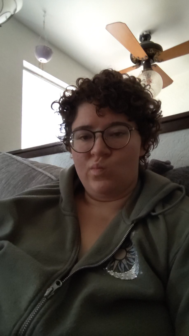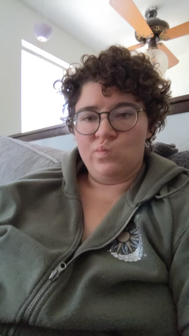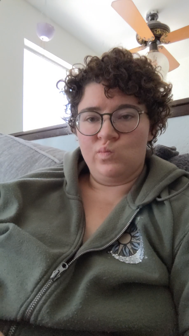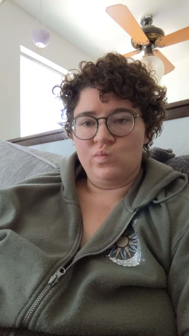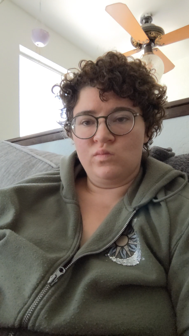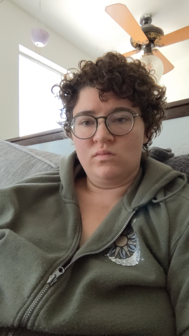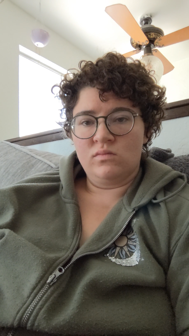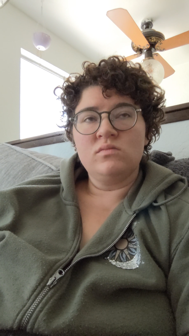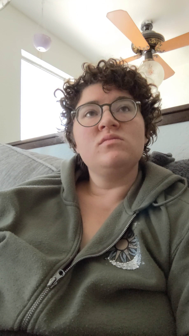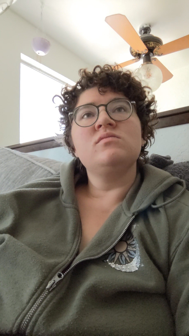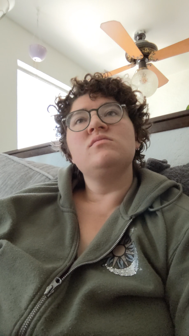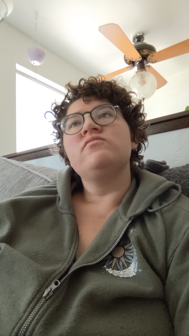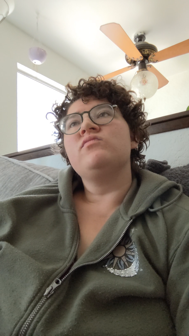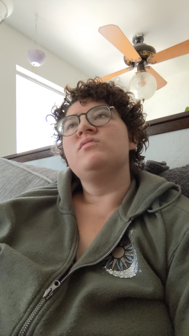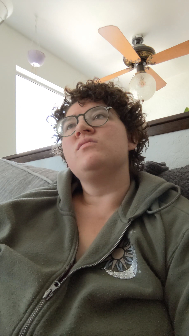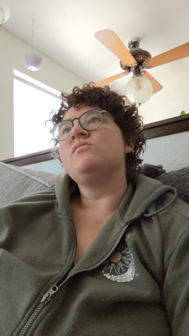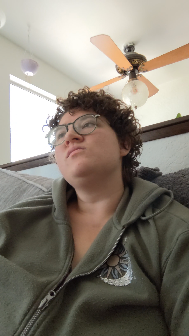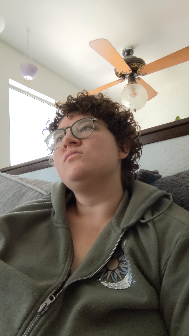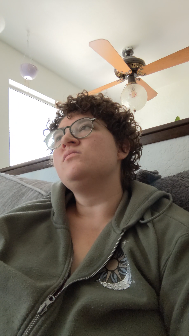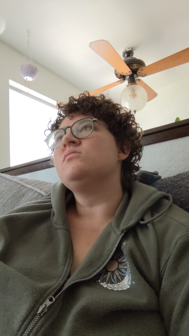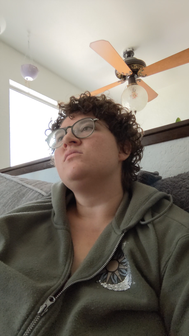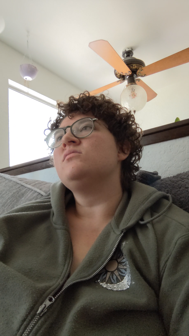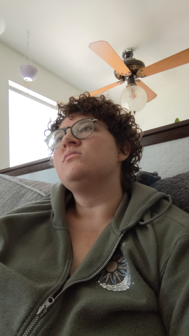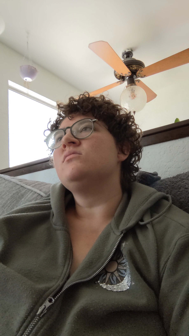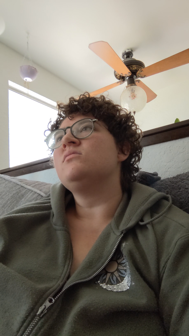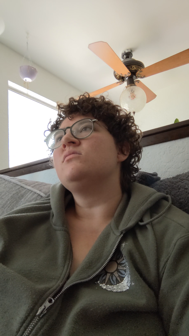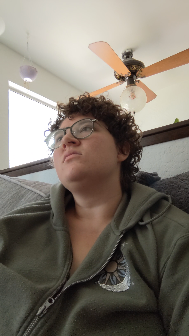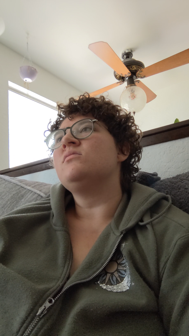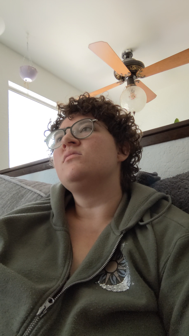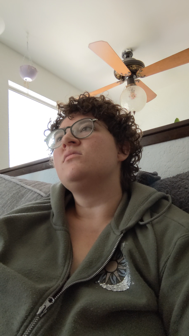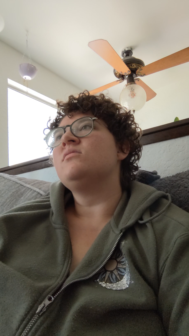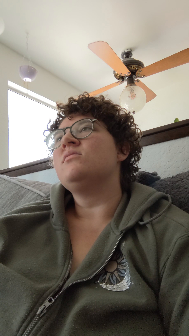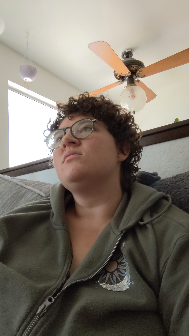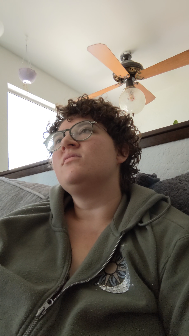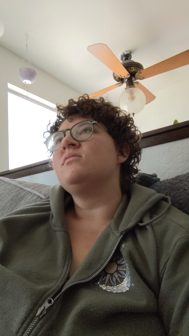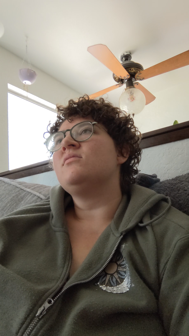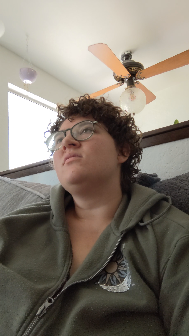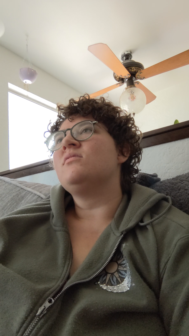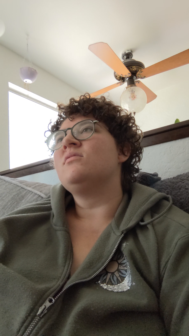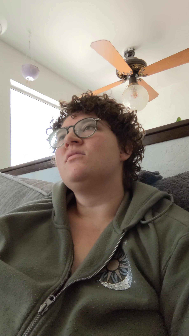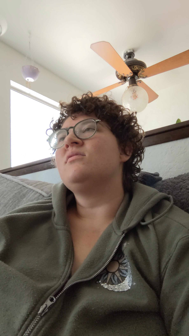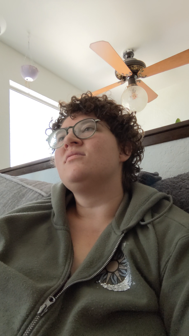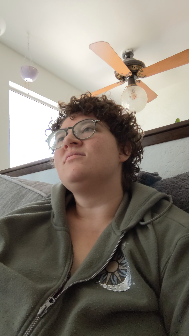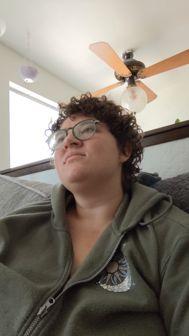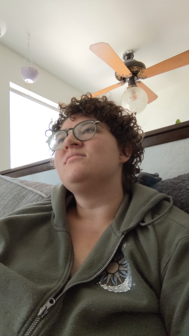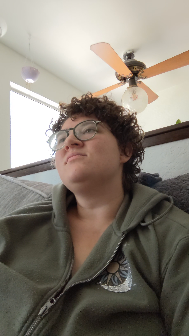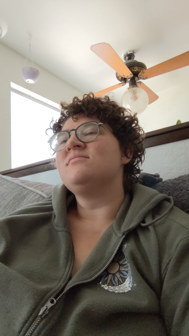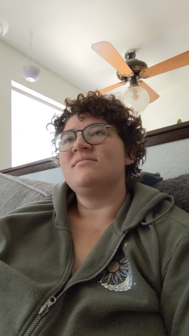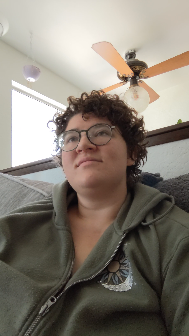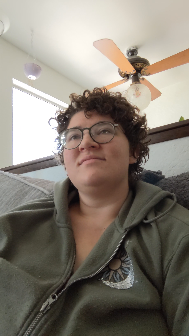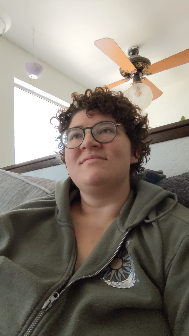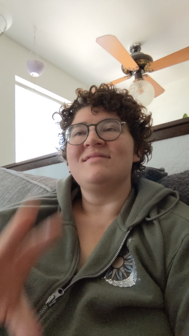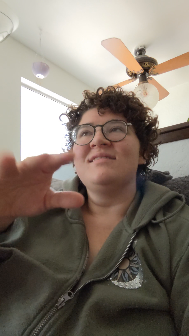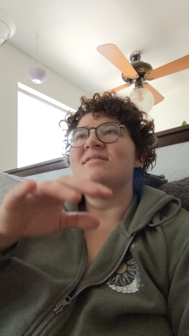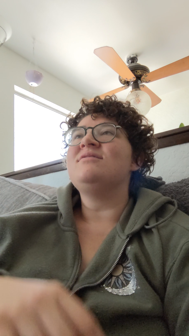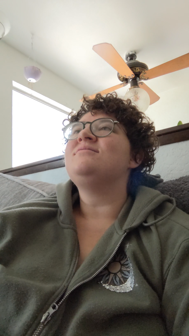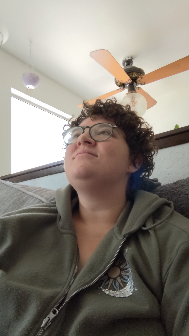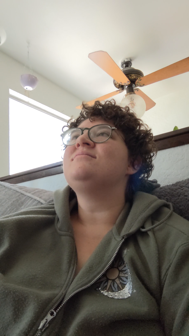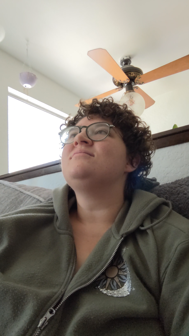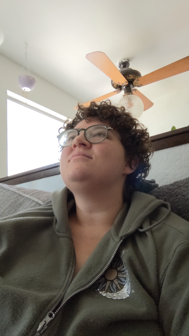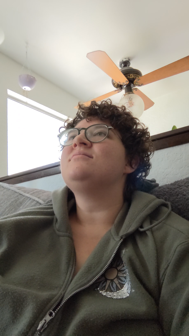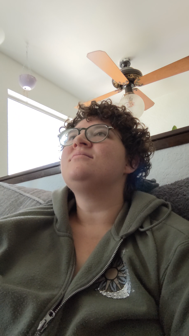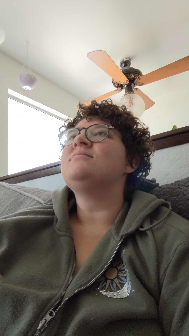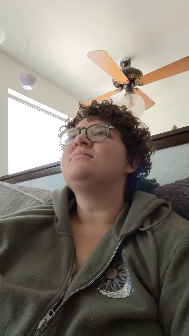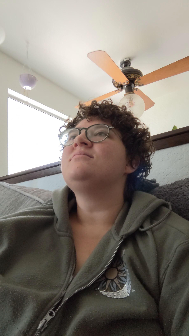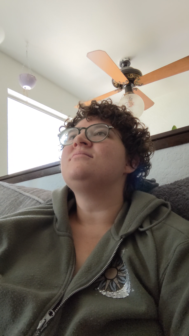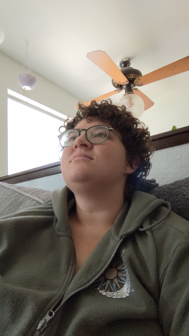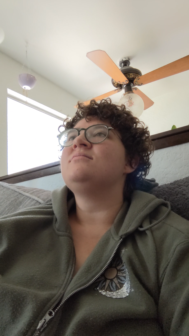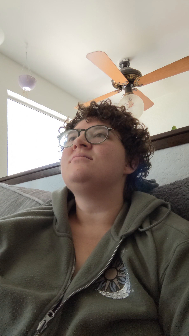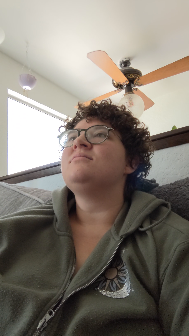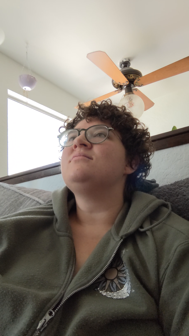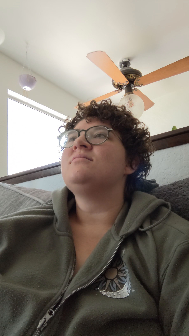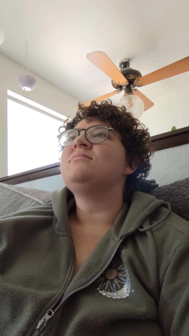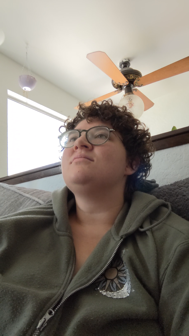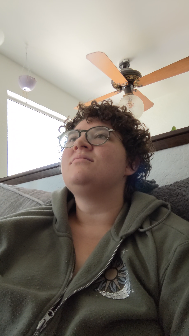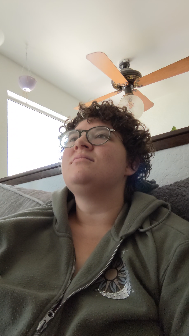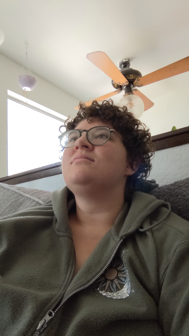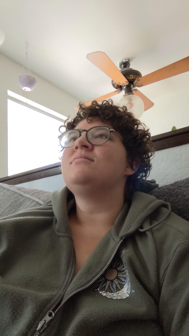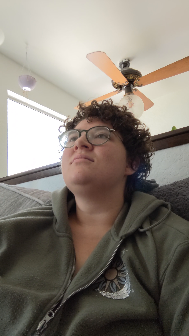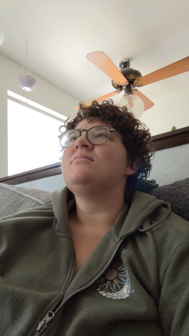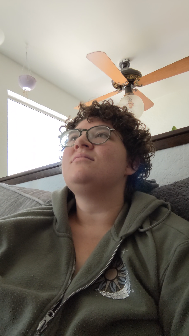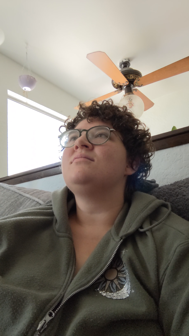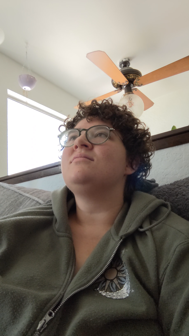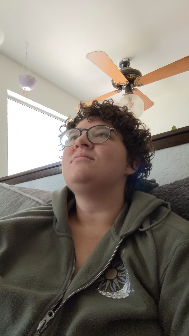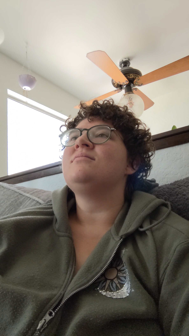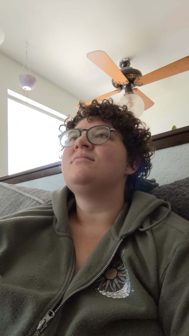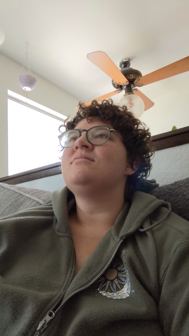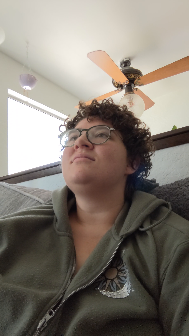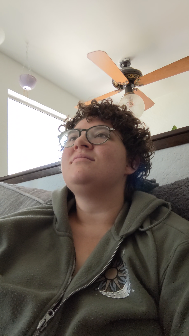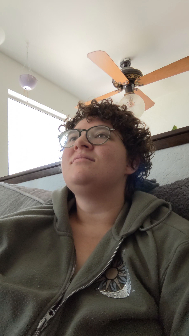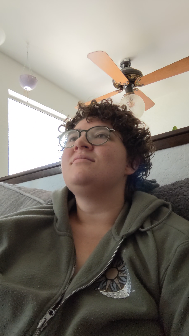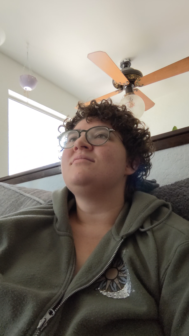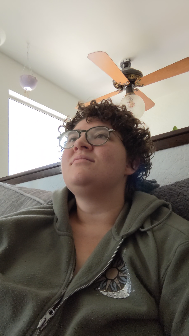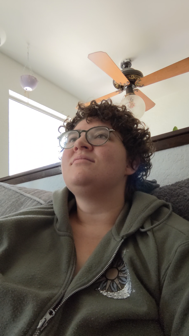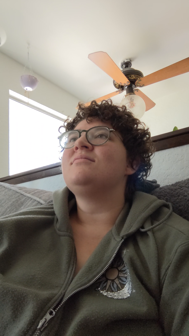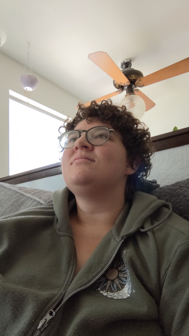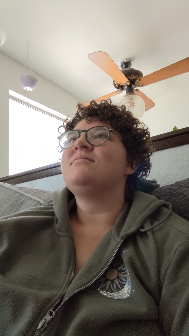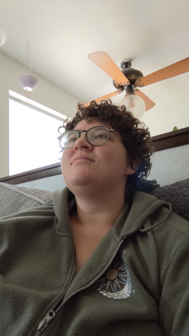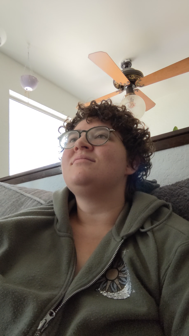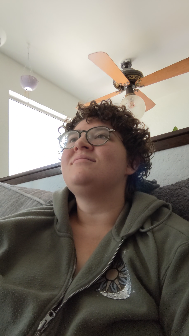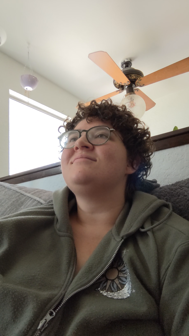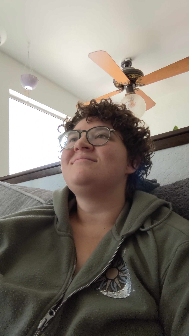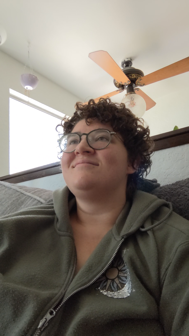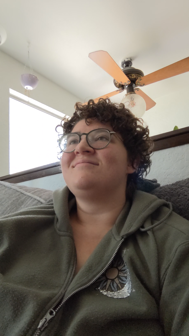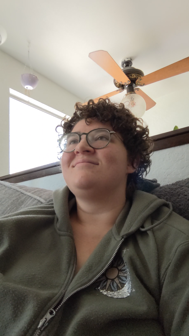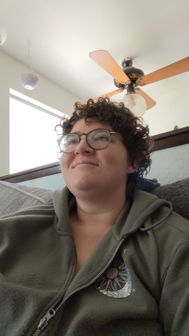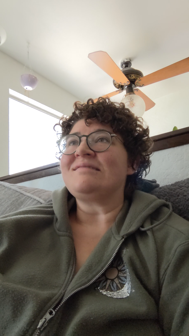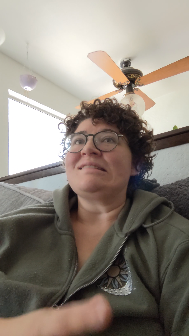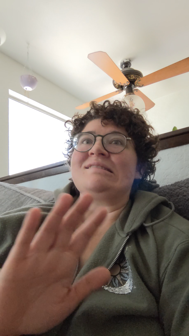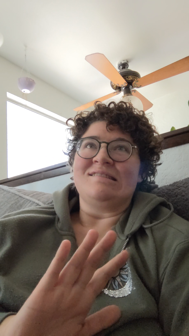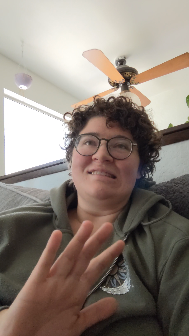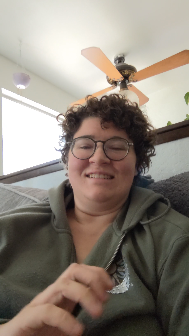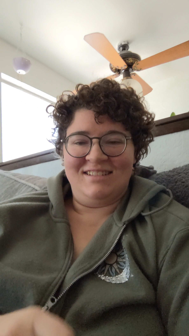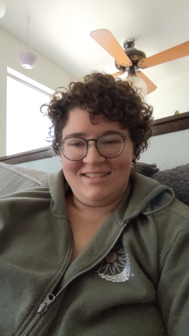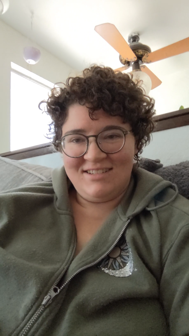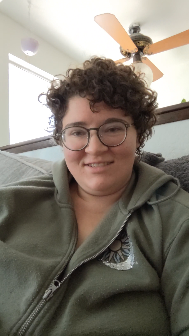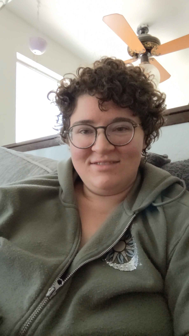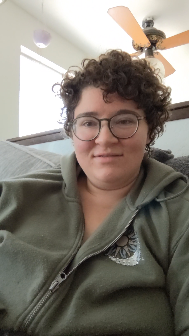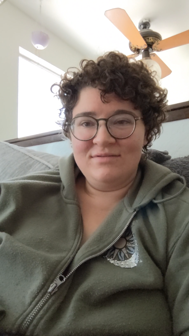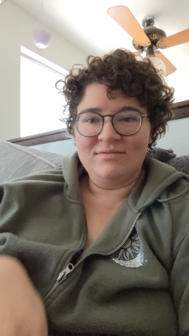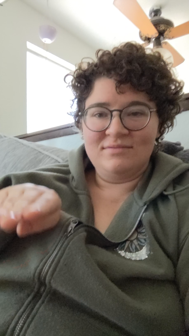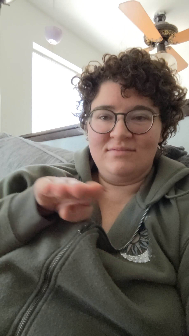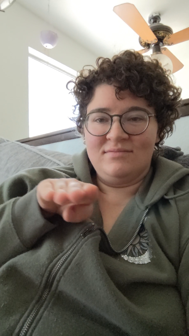boots